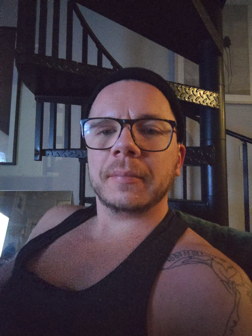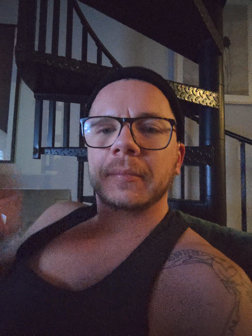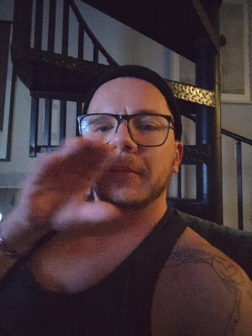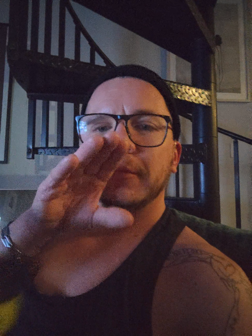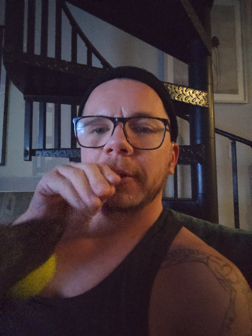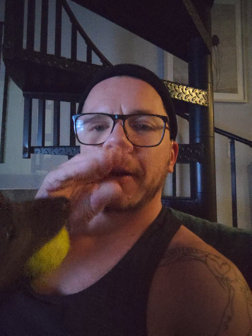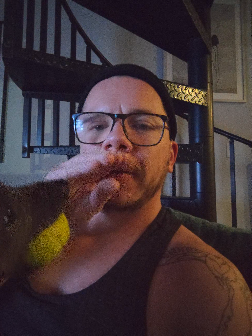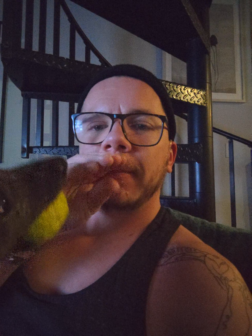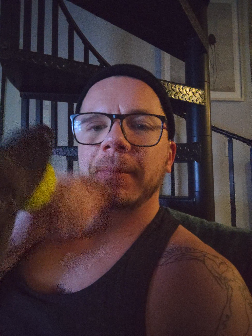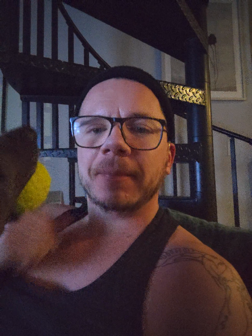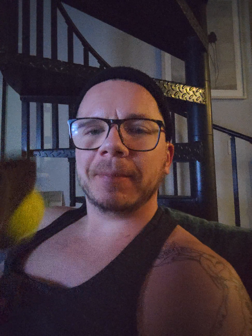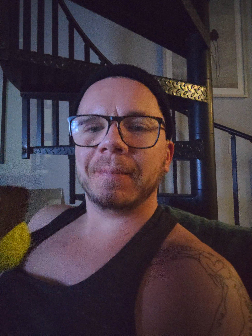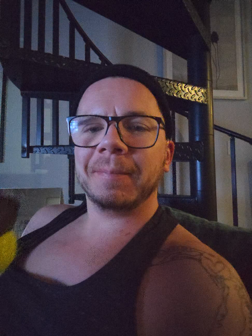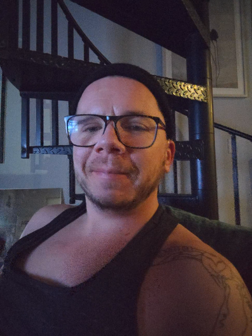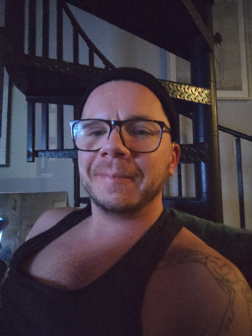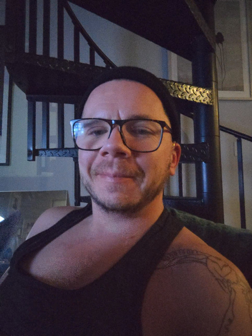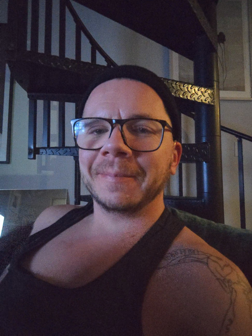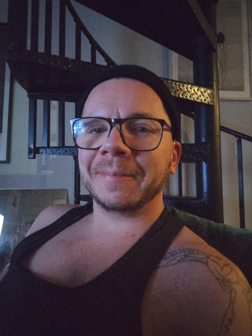duck